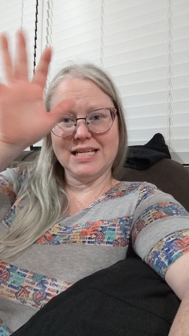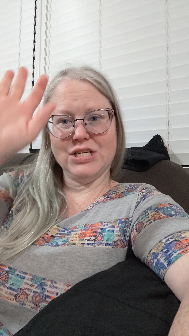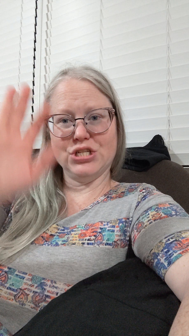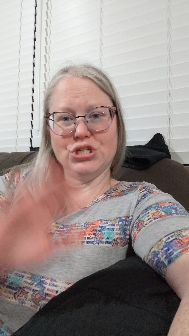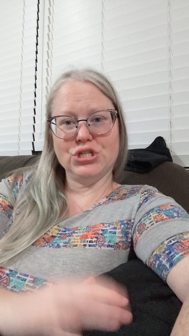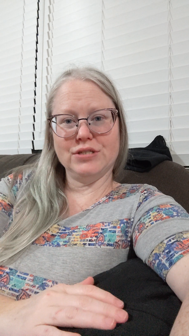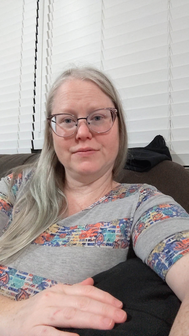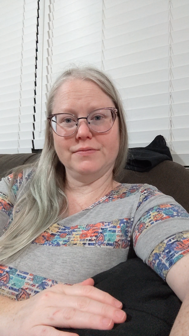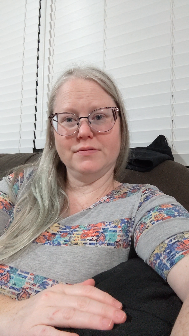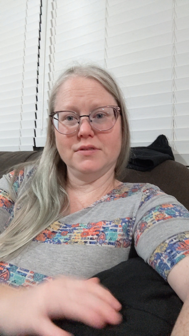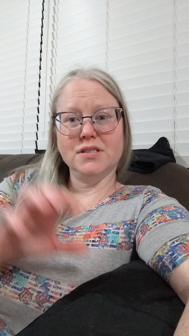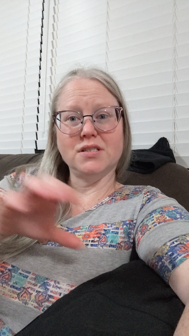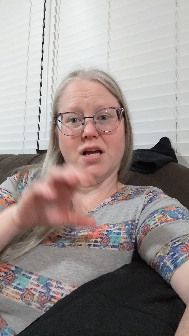does